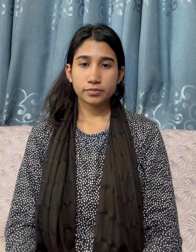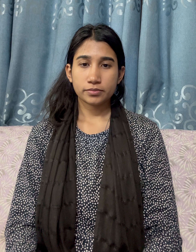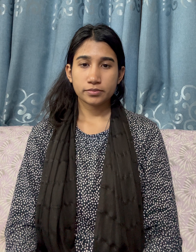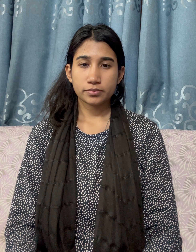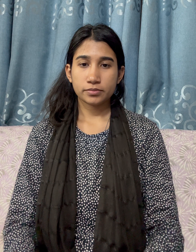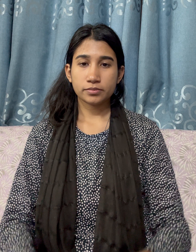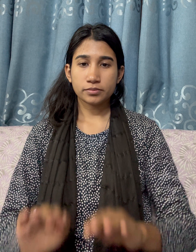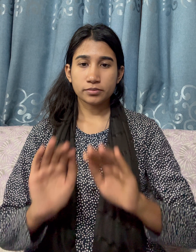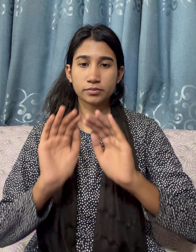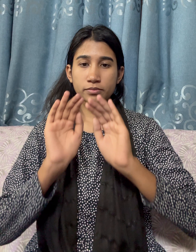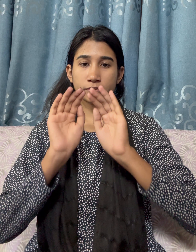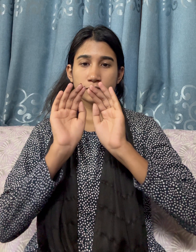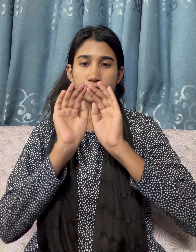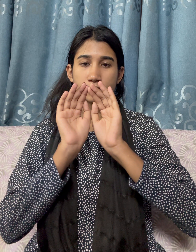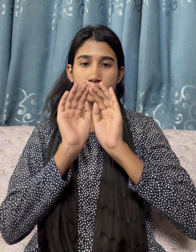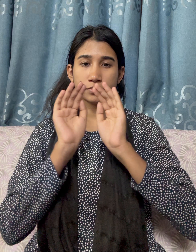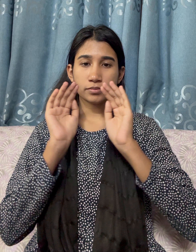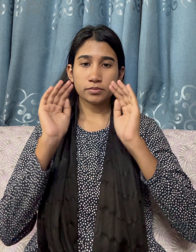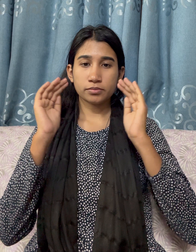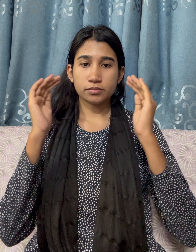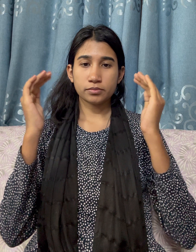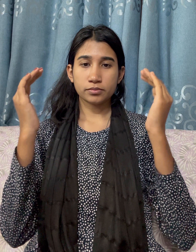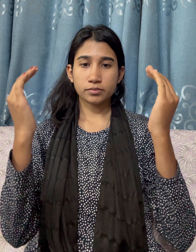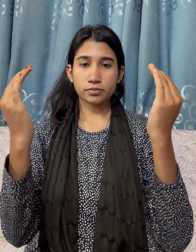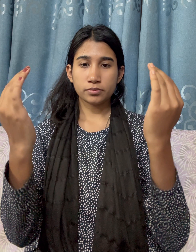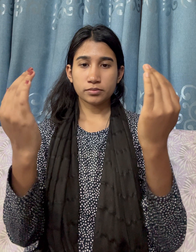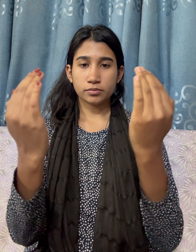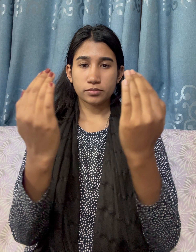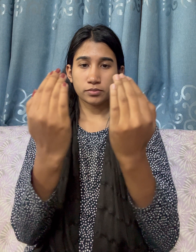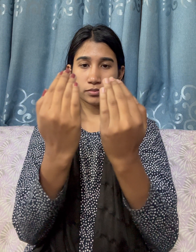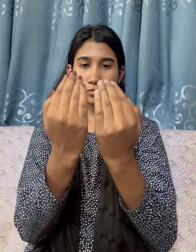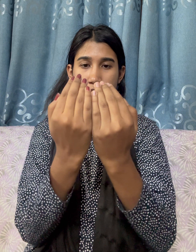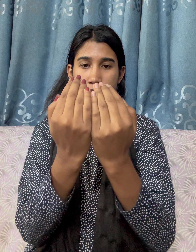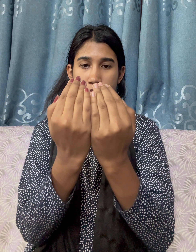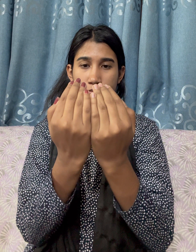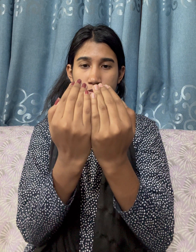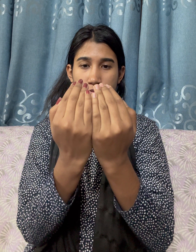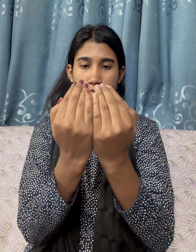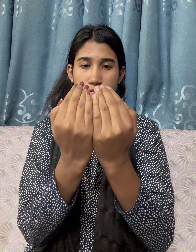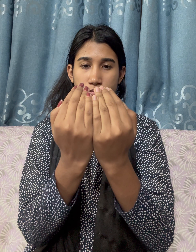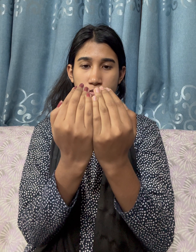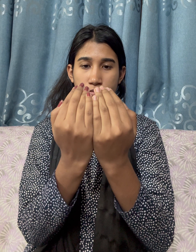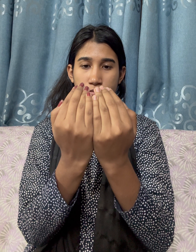পৃথিবী